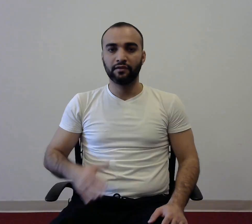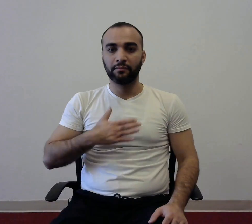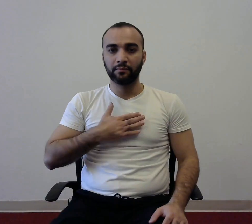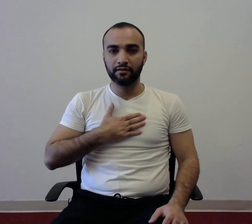mən